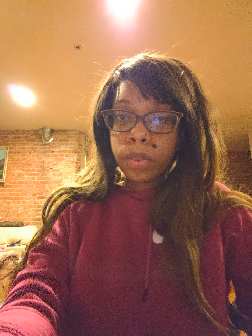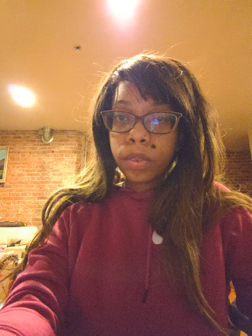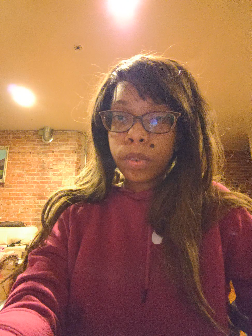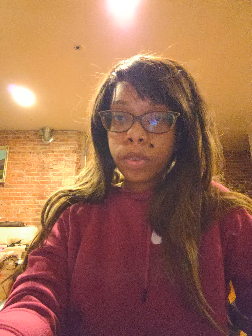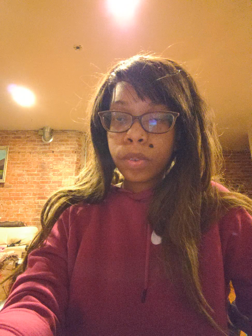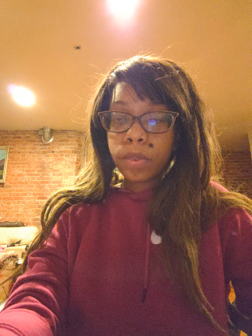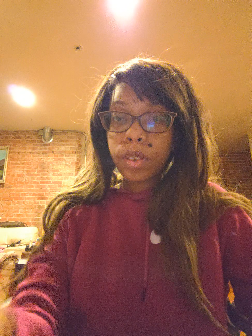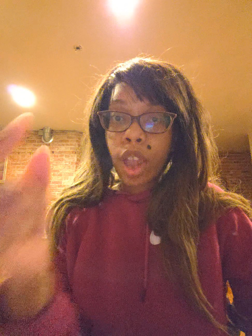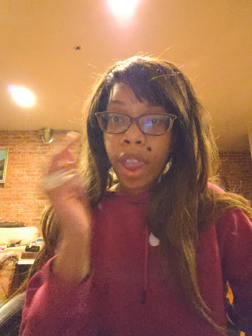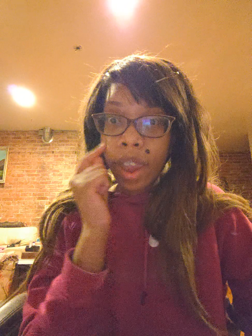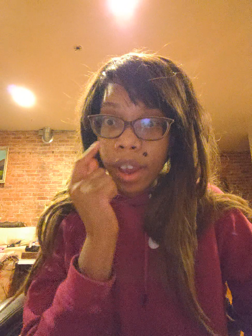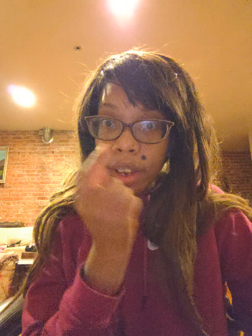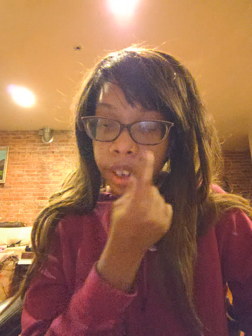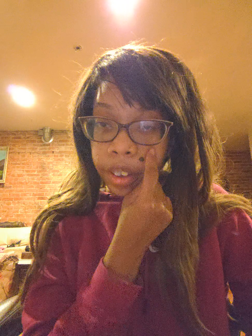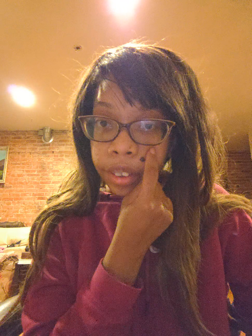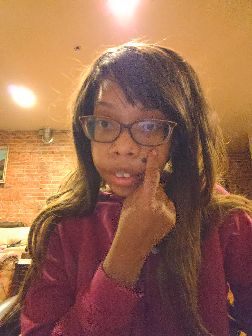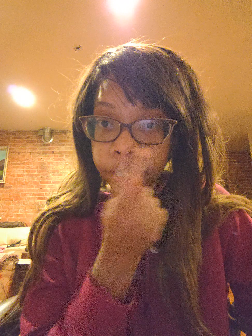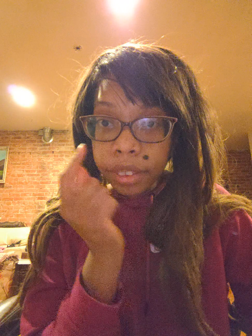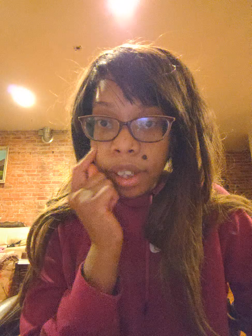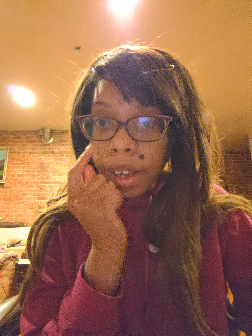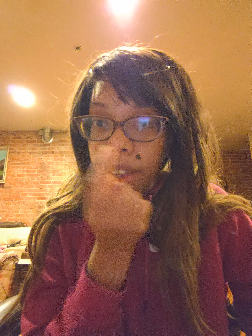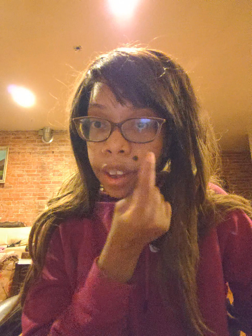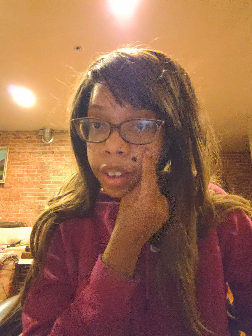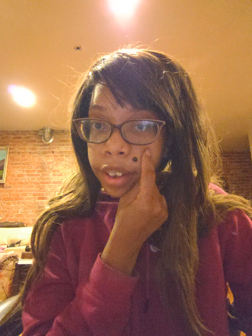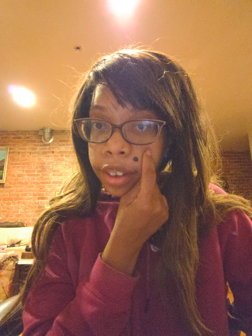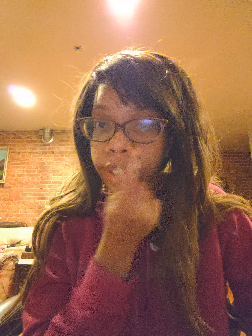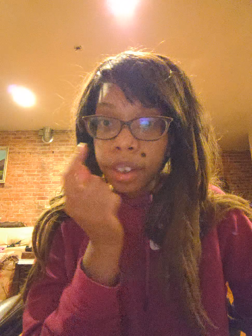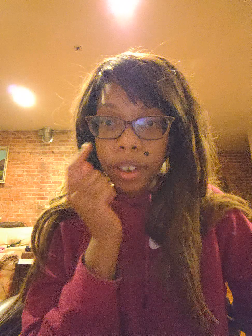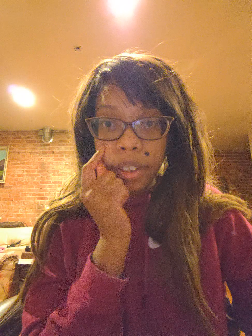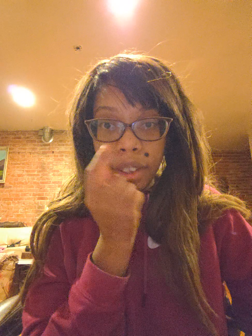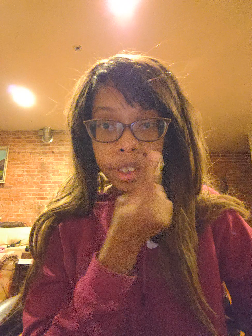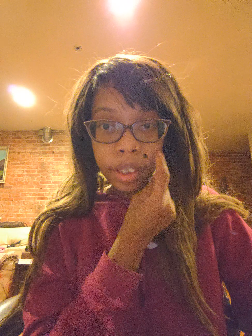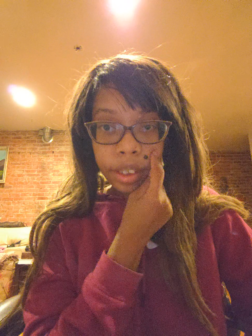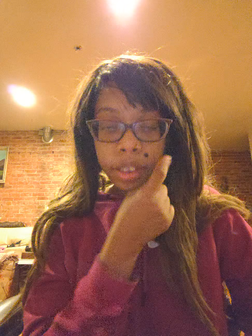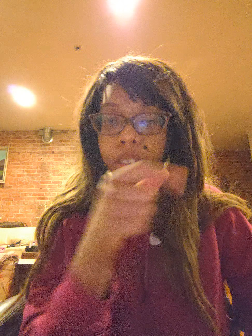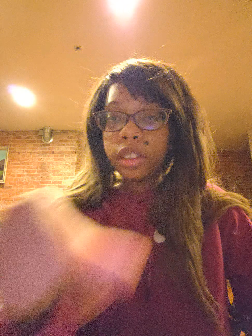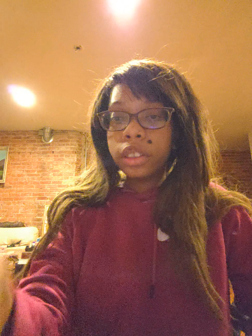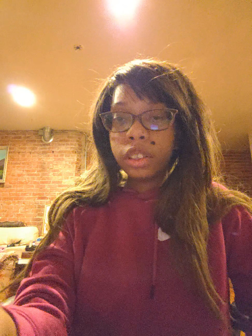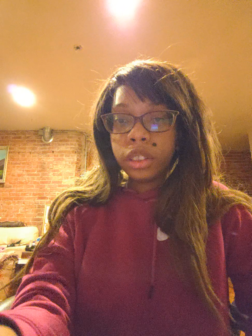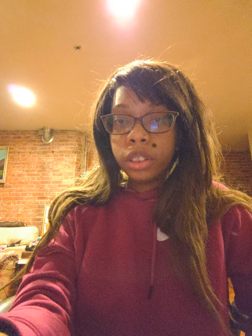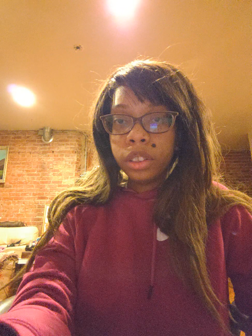eye